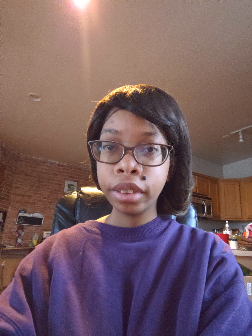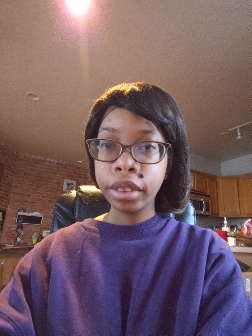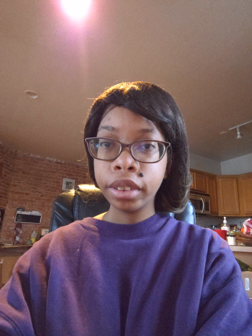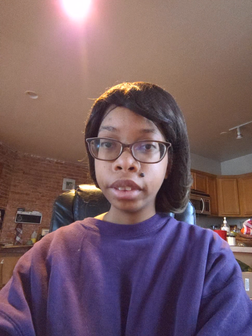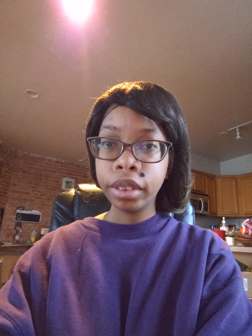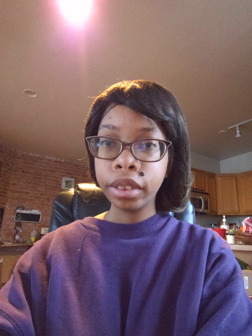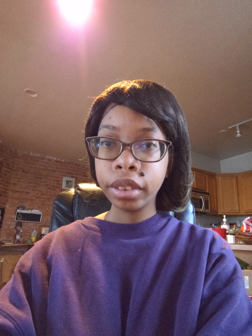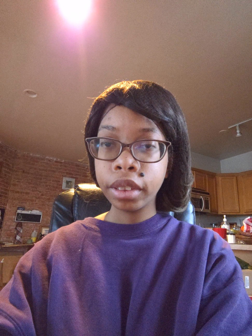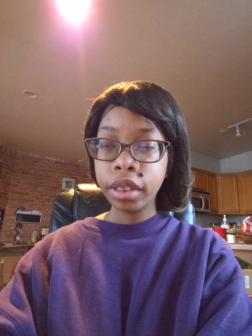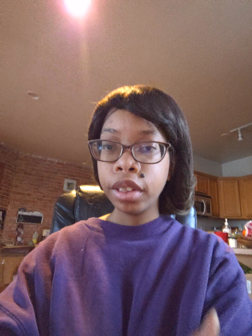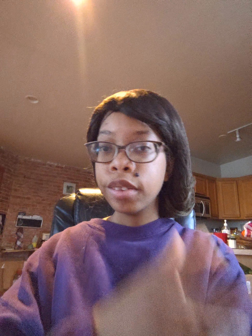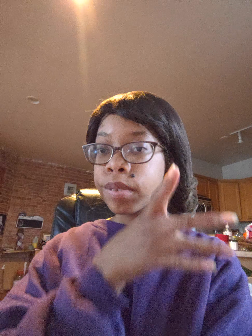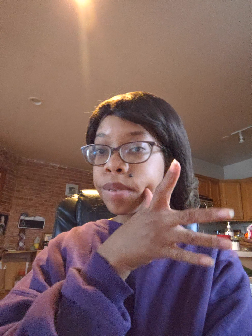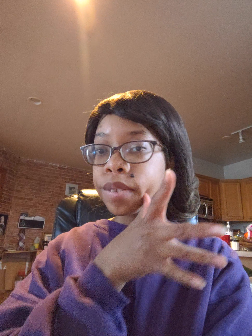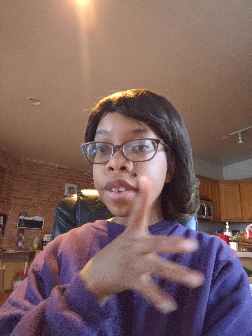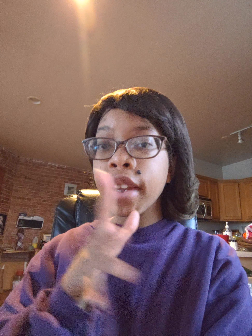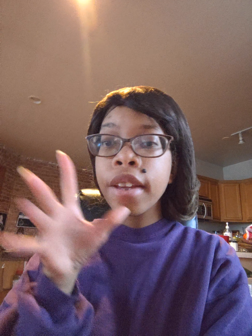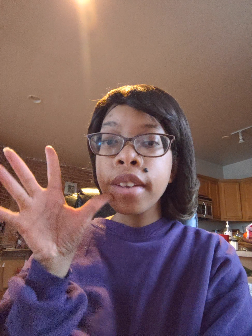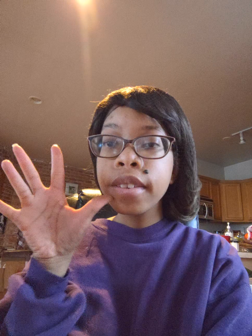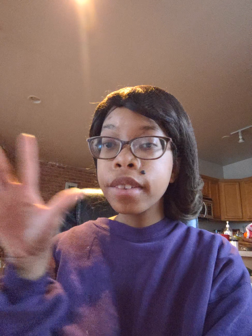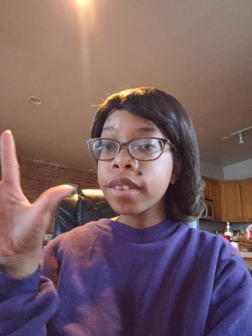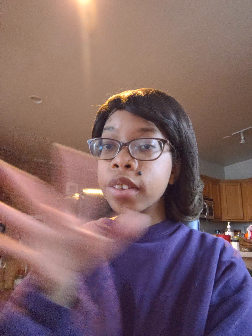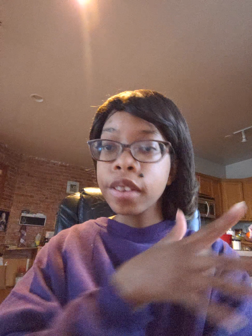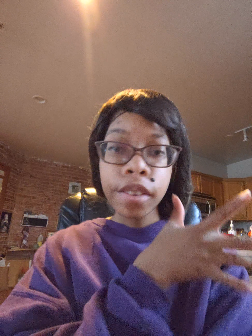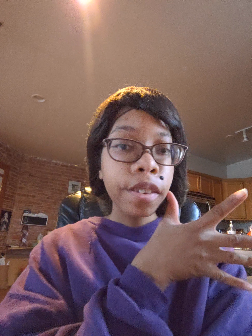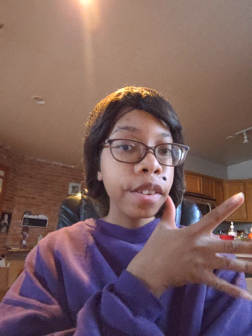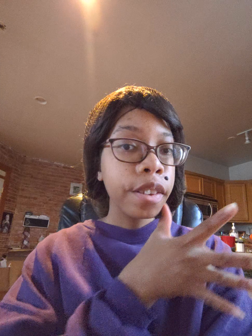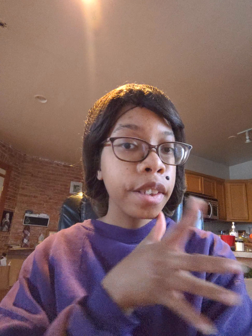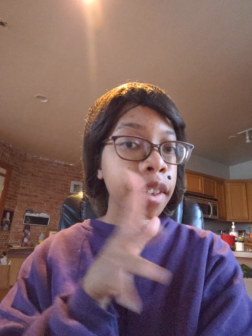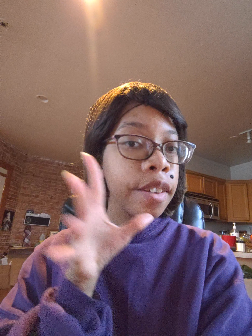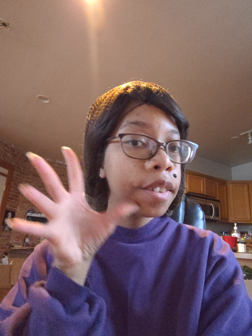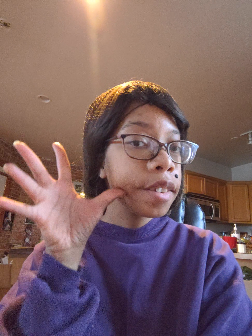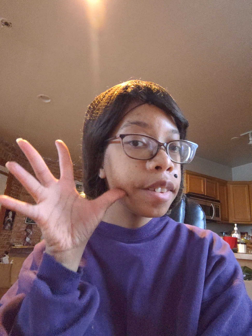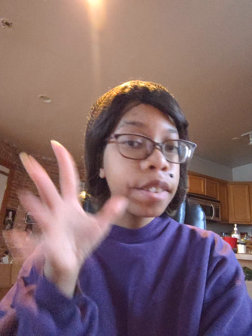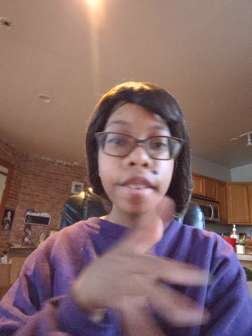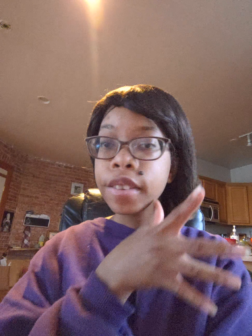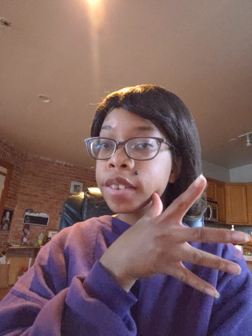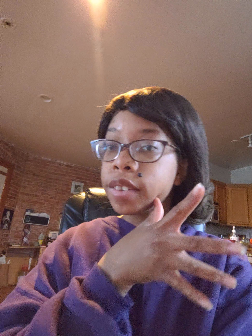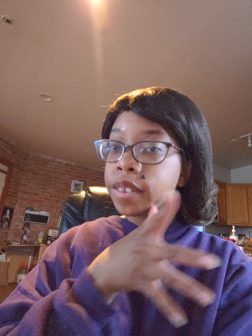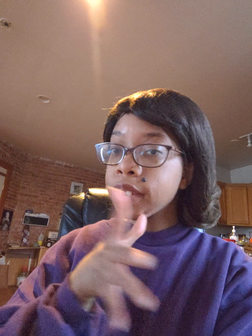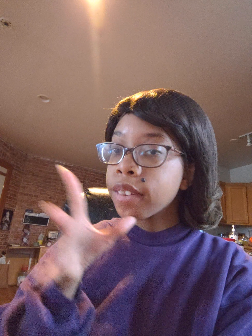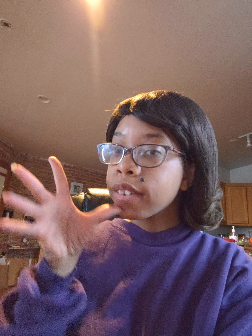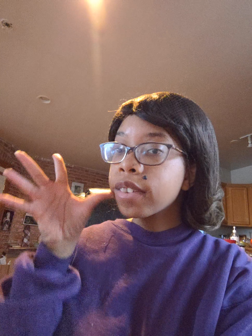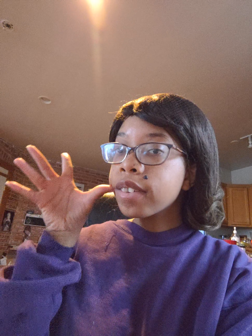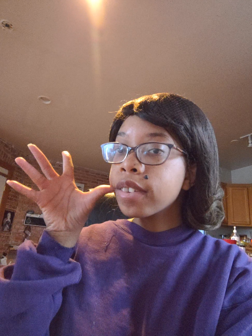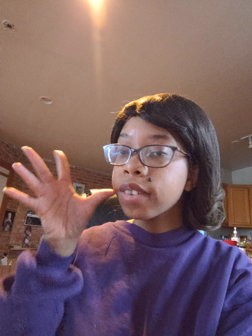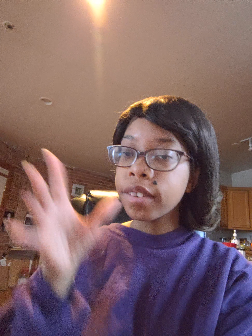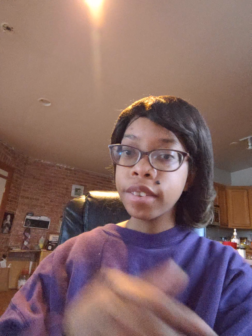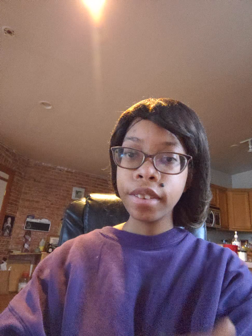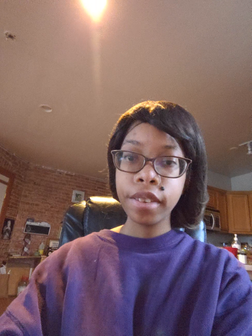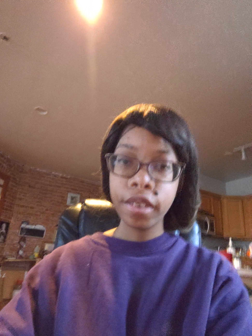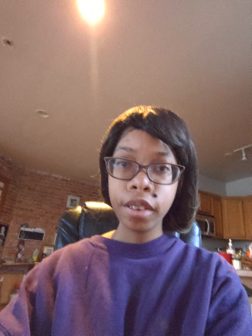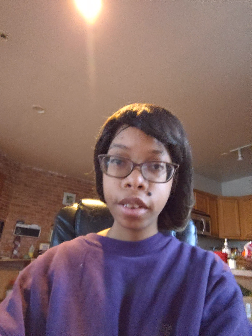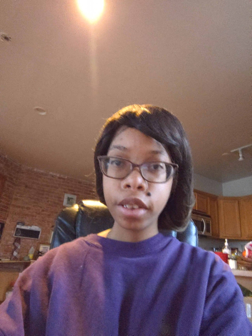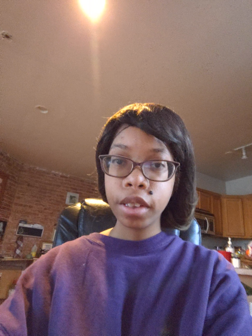farm